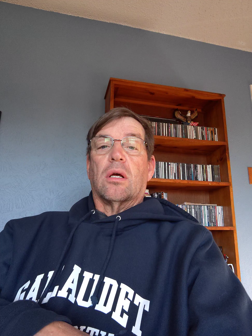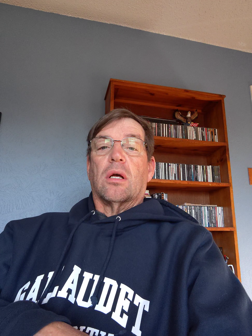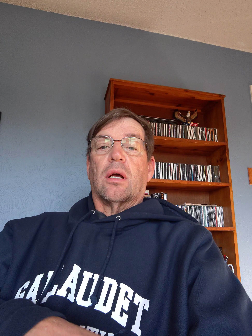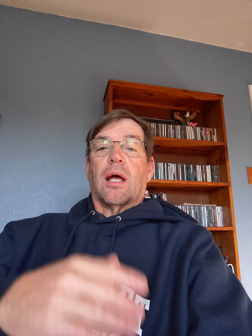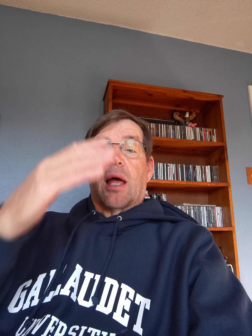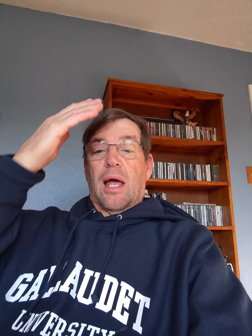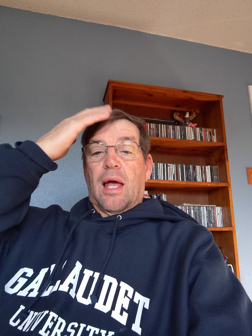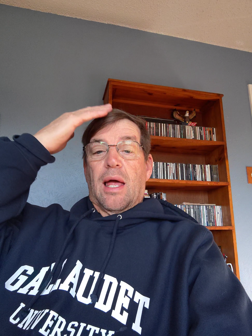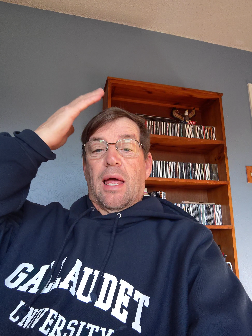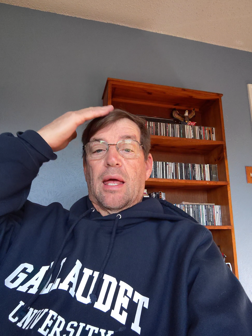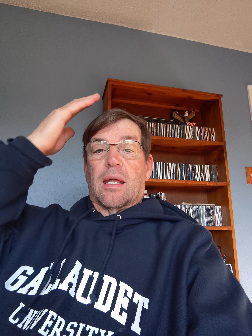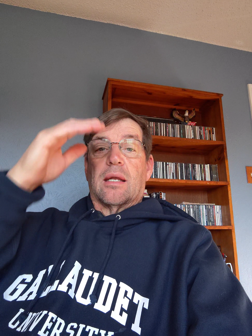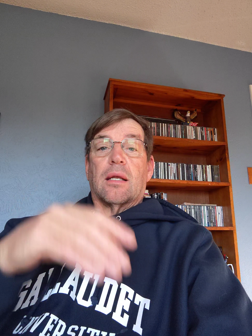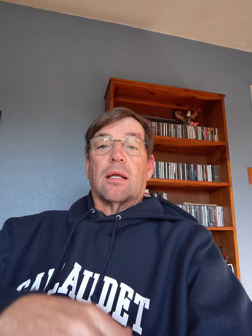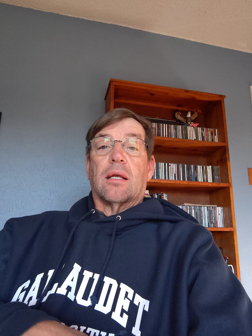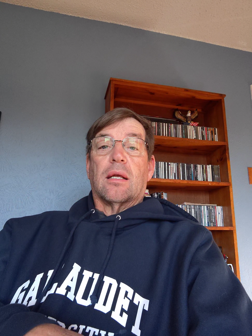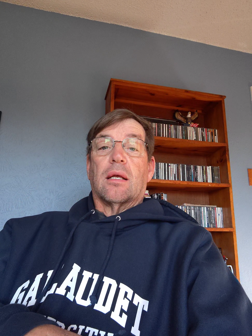hat